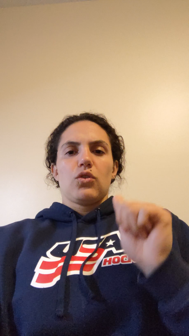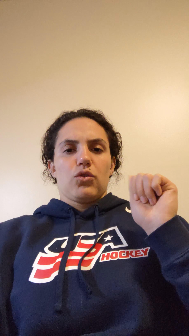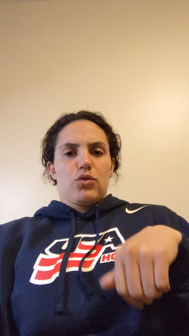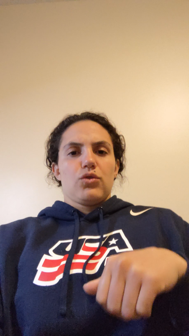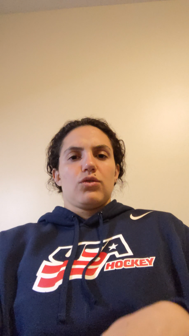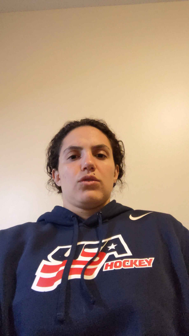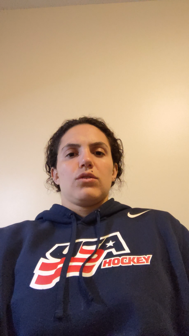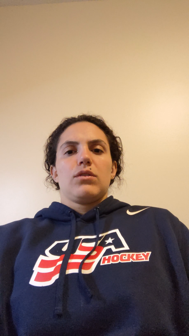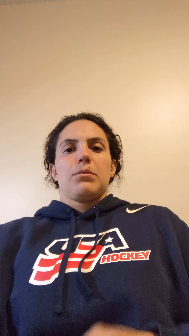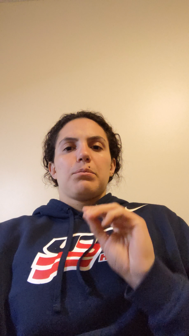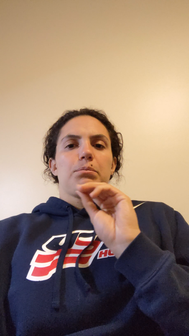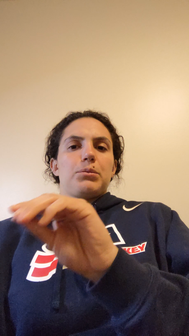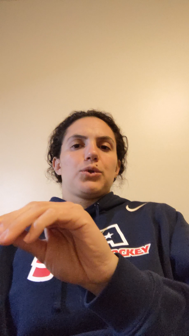put